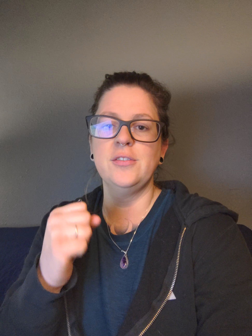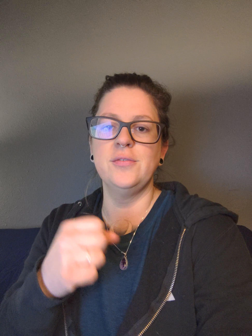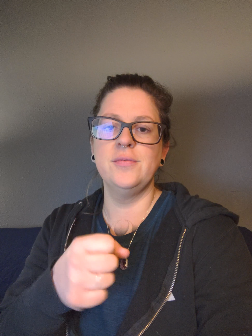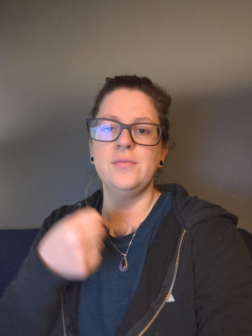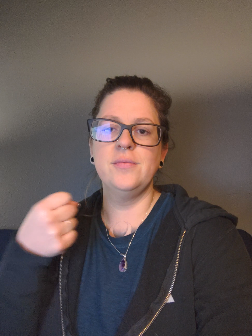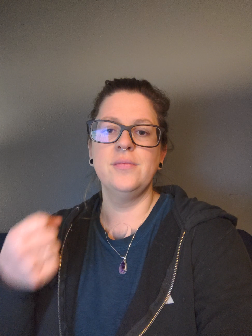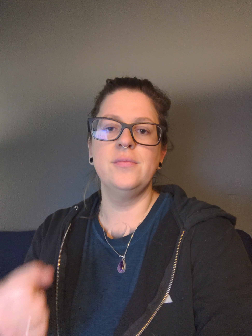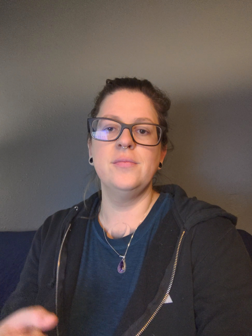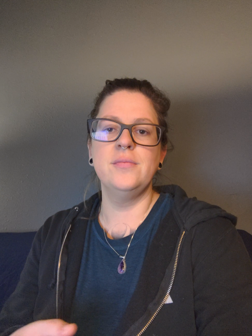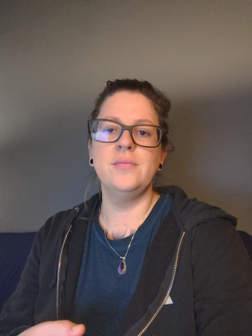refrigerator